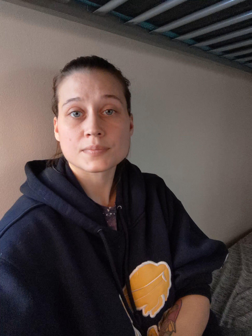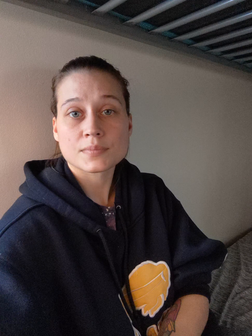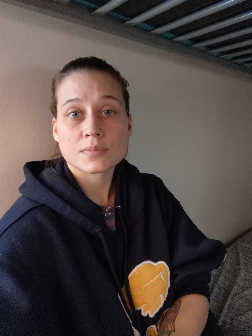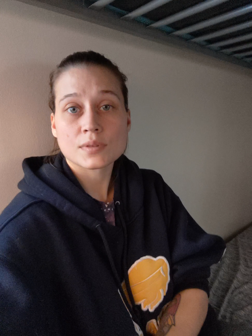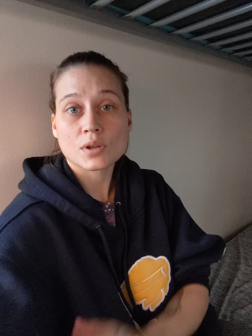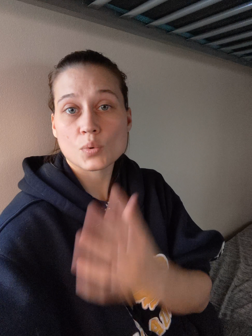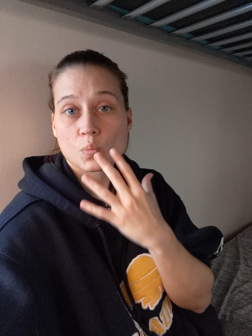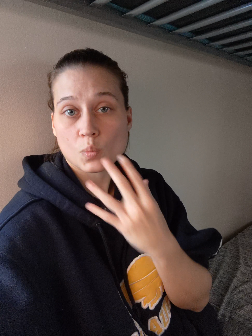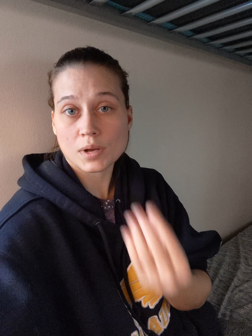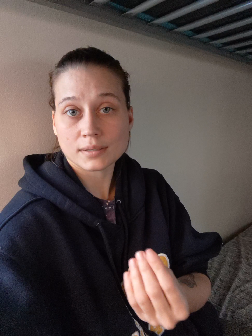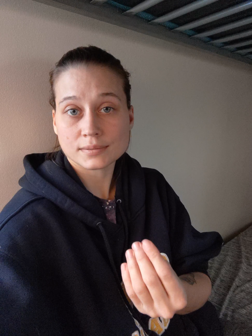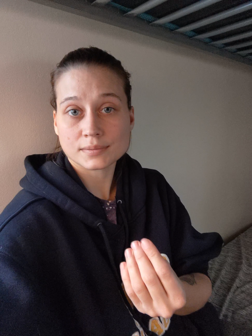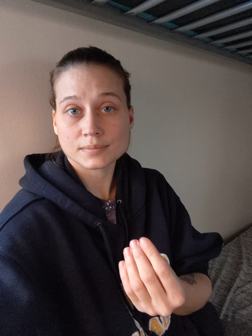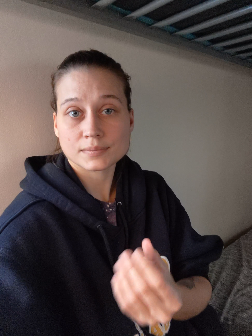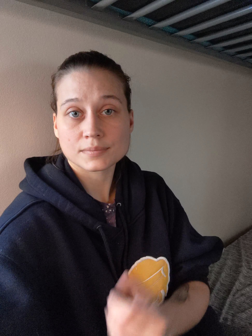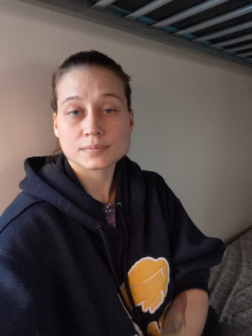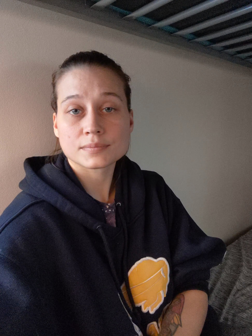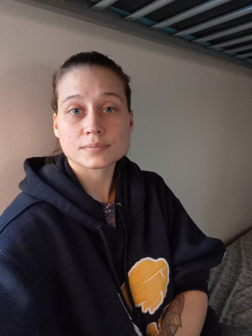wet